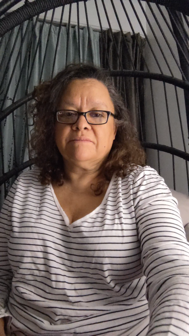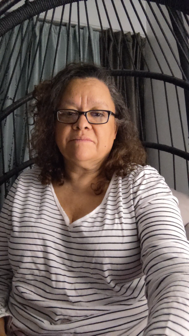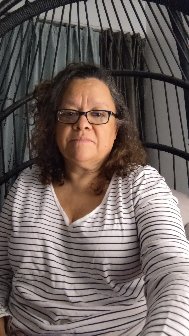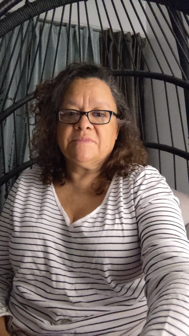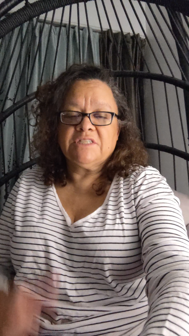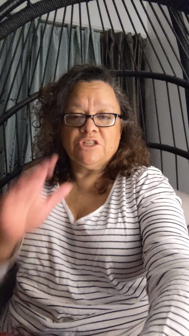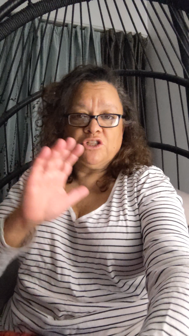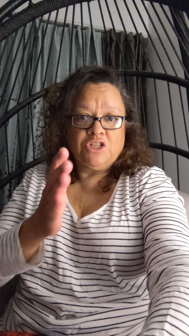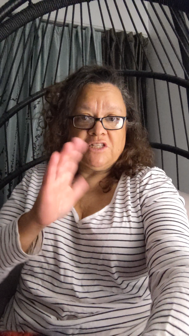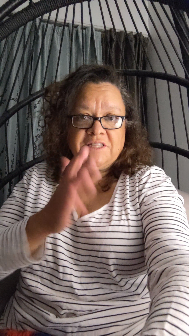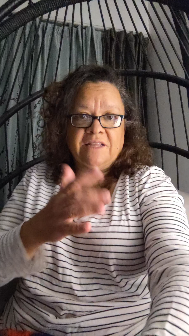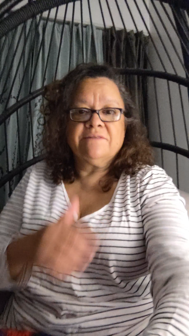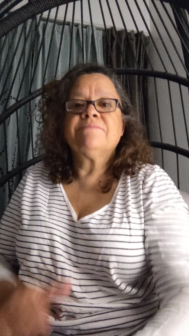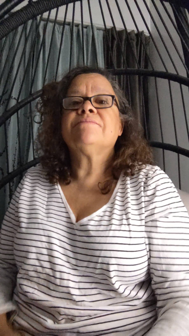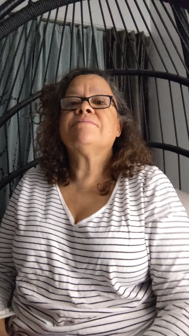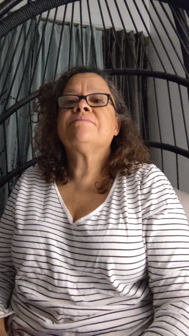cheese